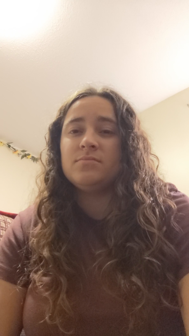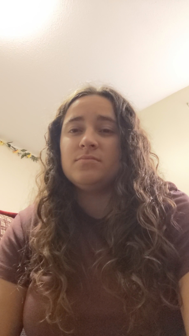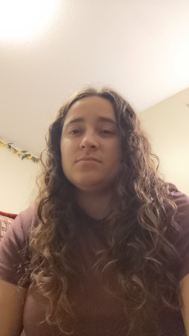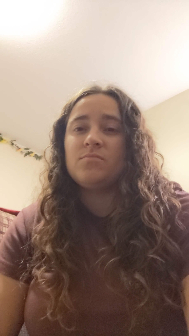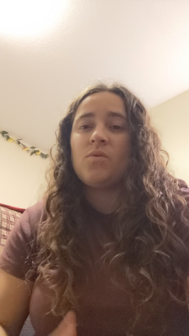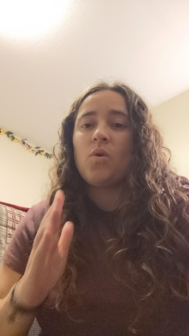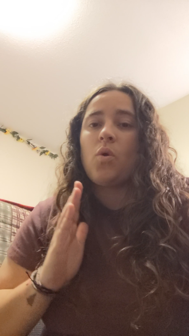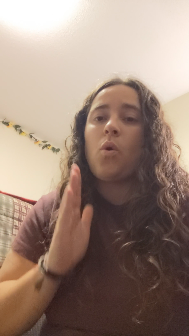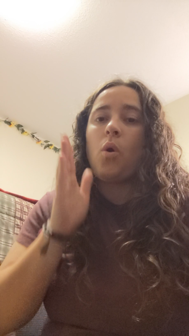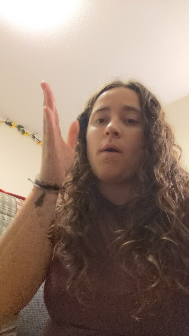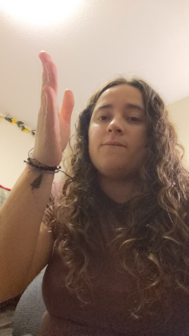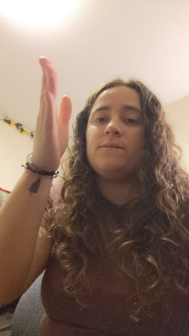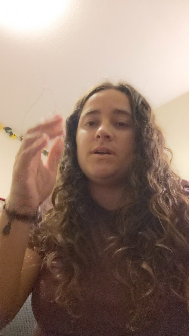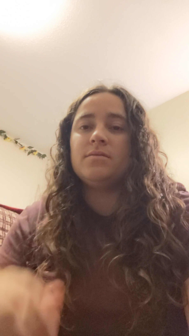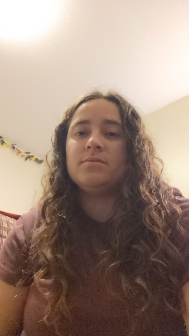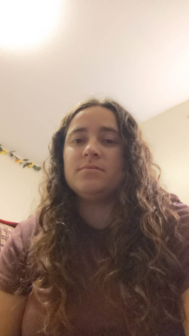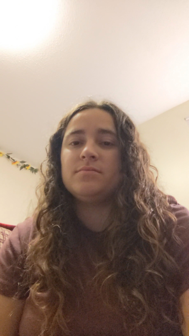over